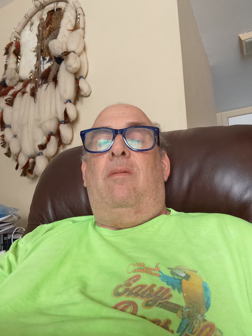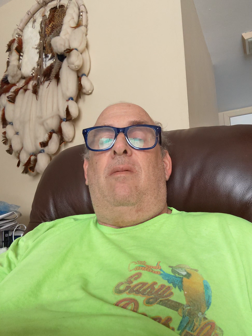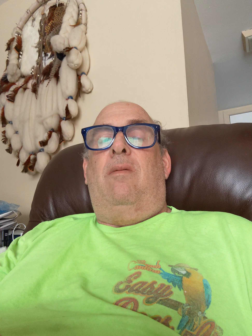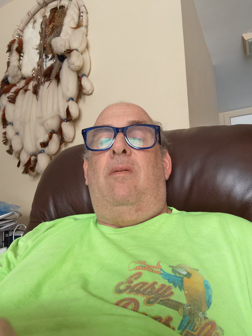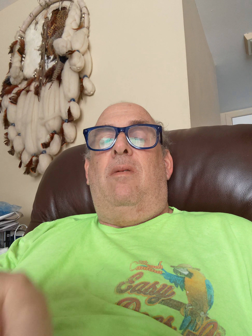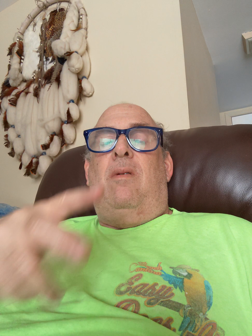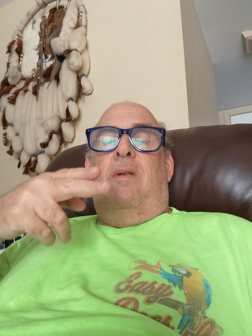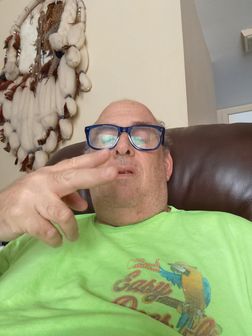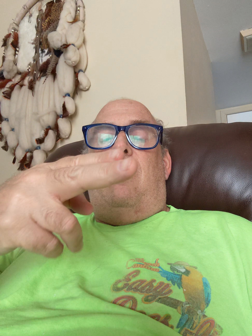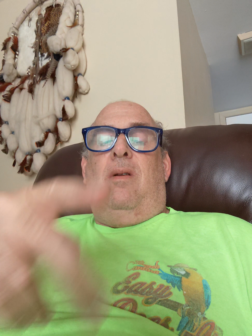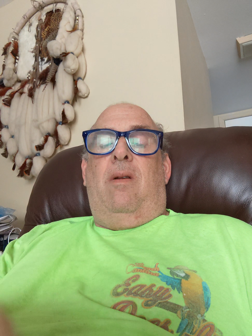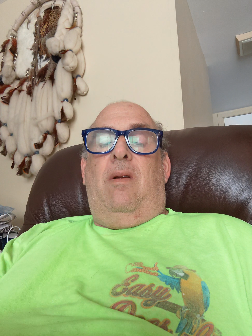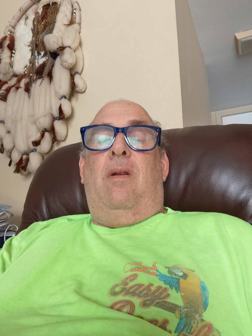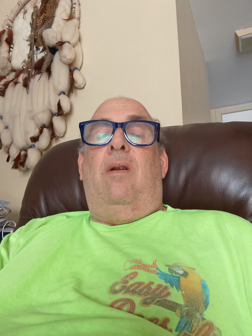cut